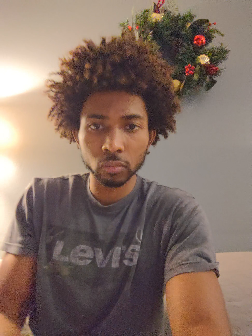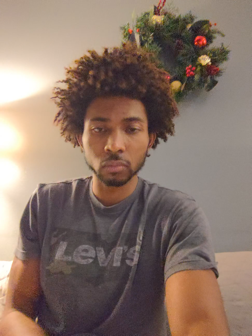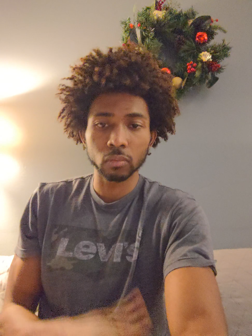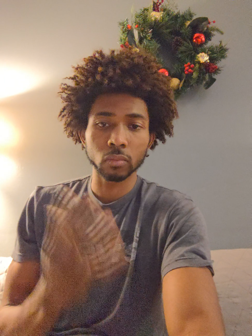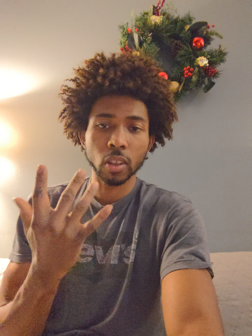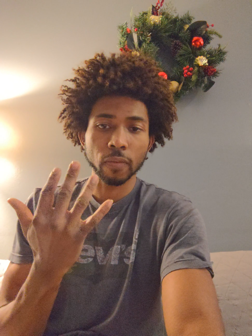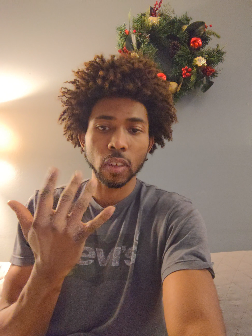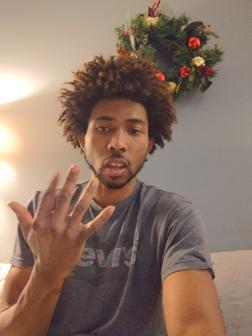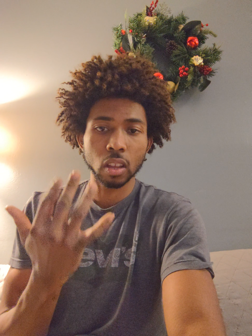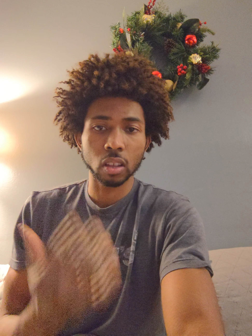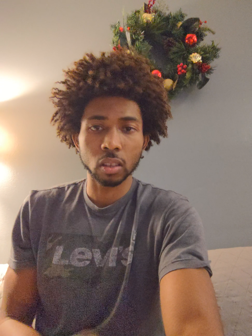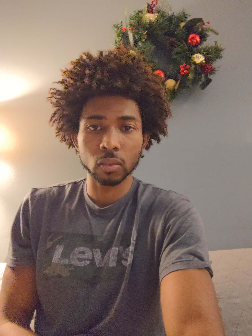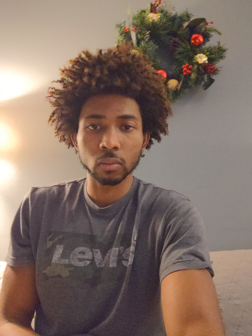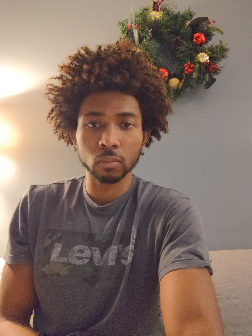finger